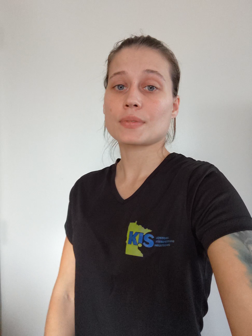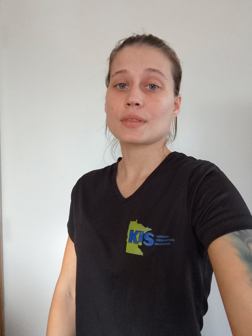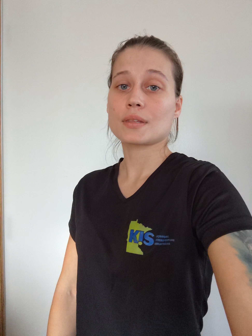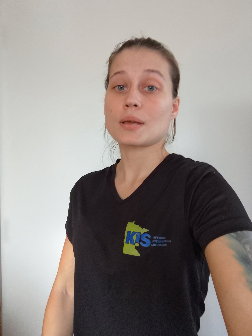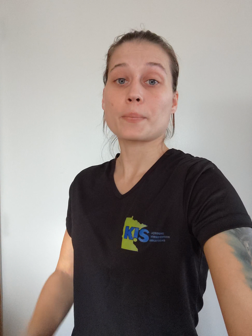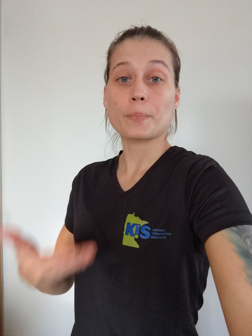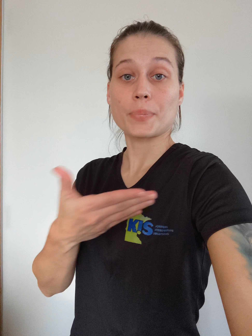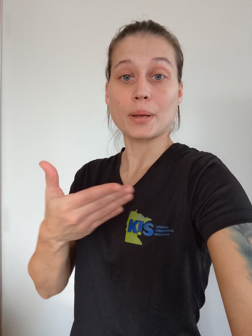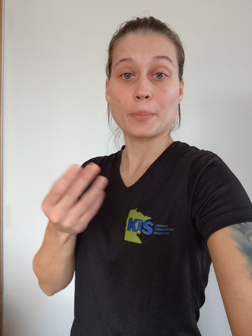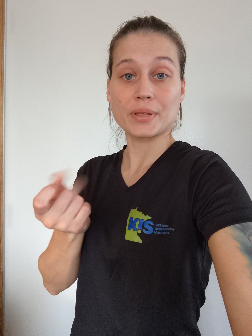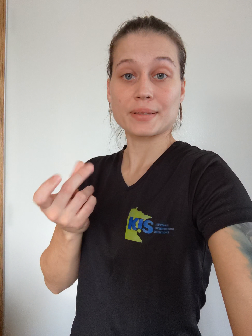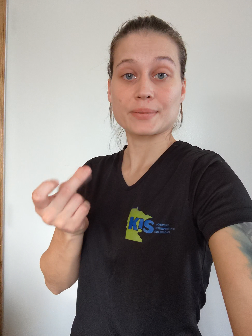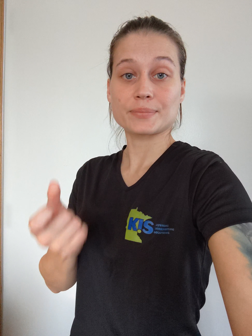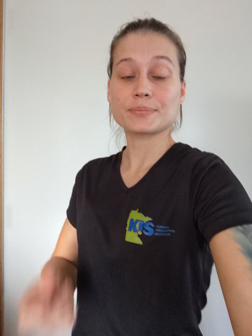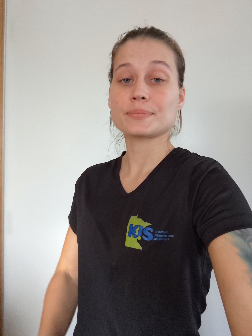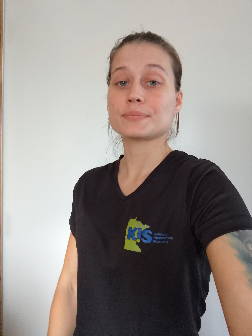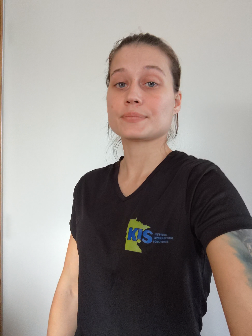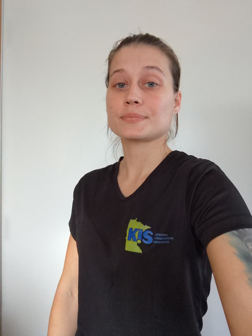puppy